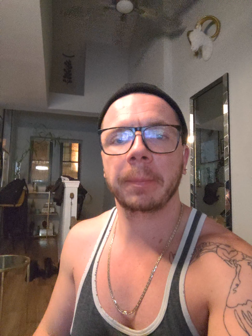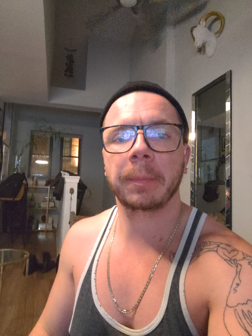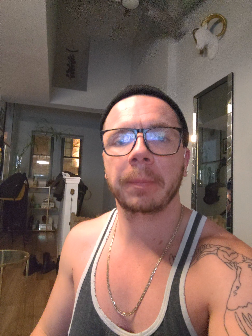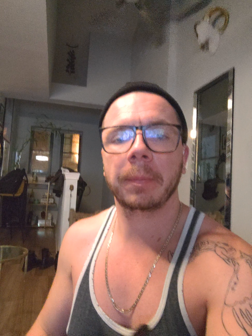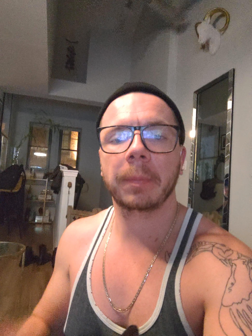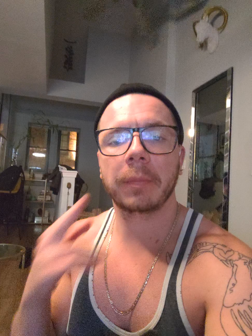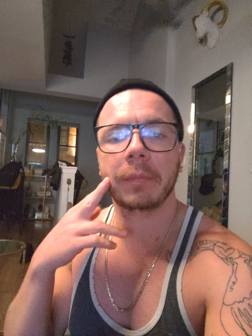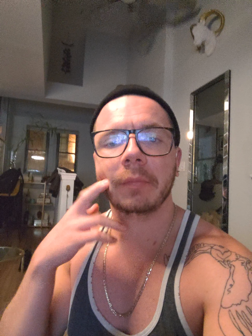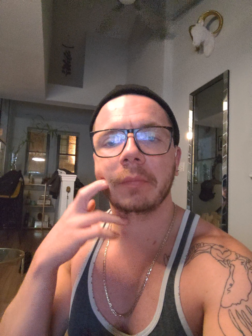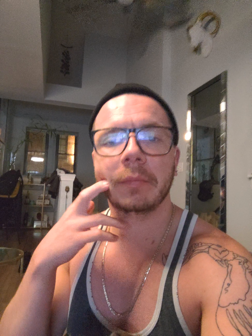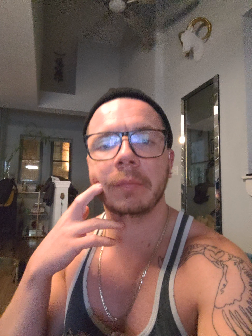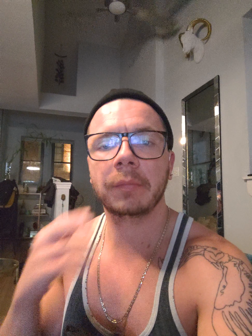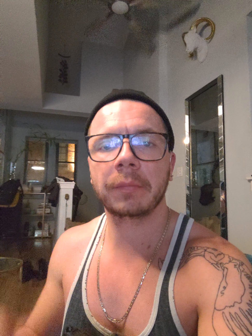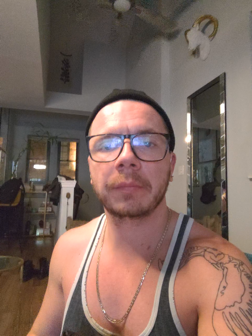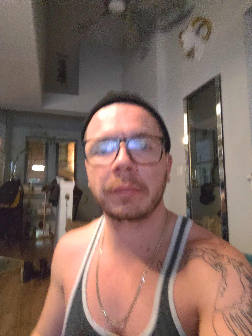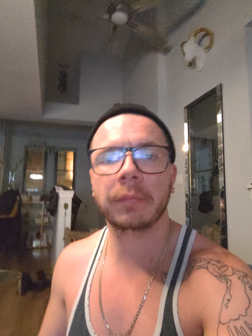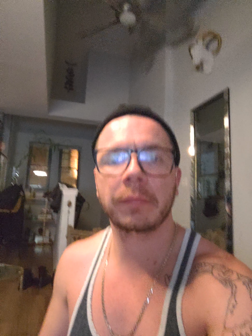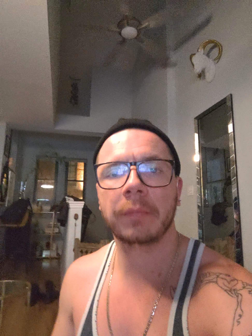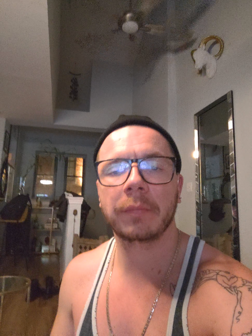gum